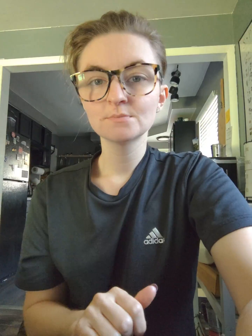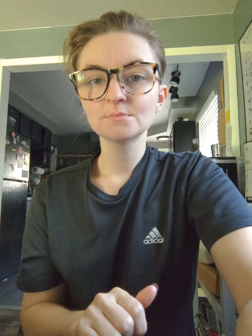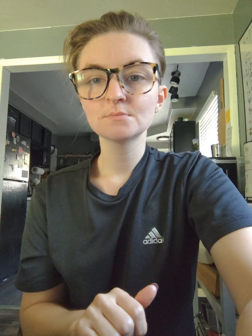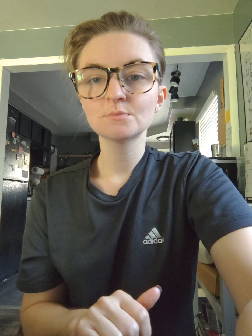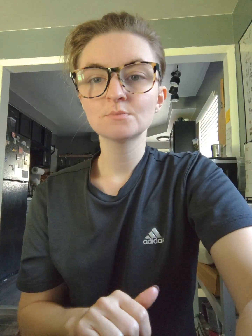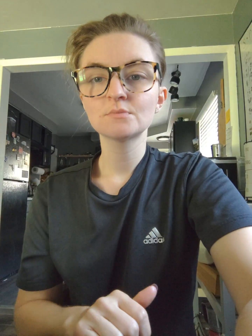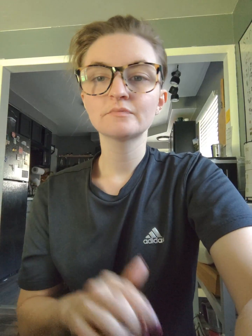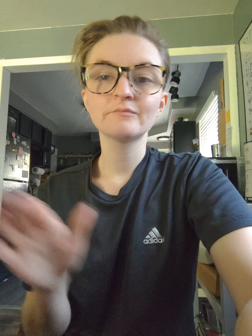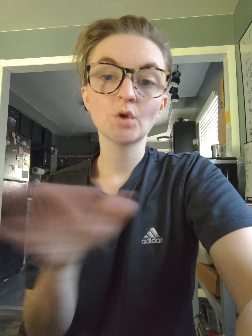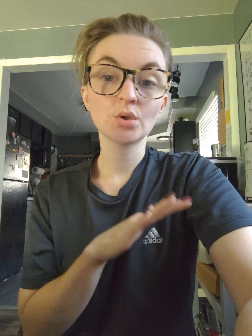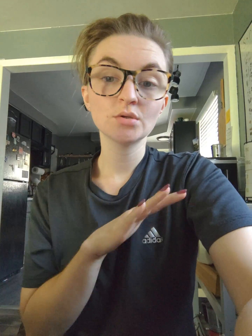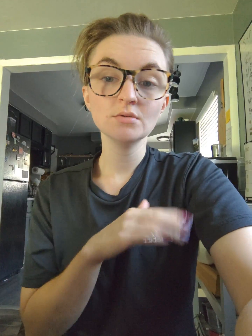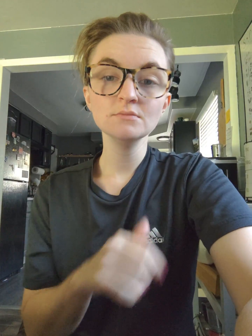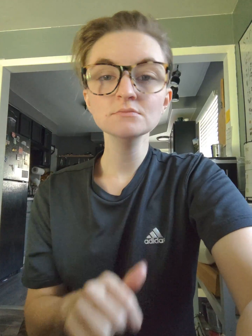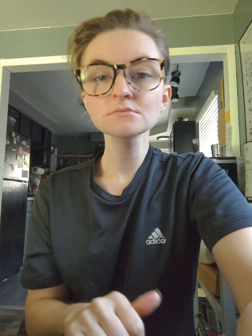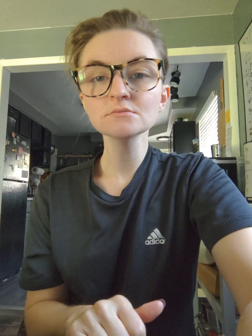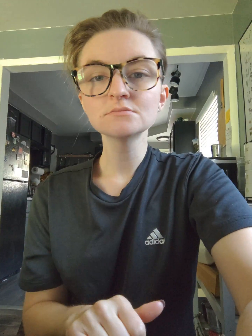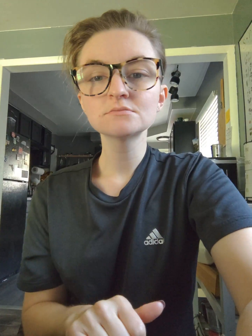full